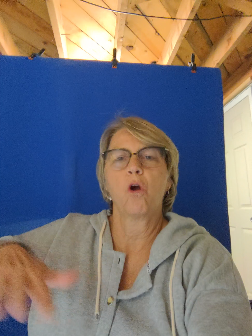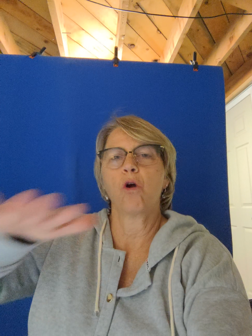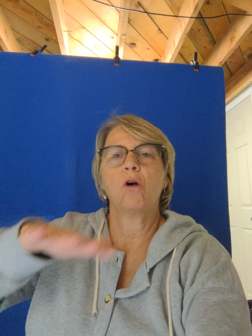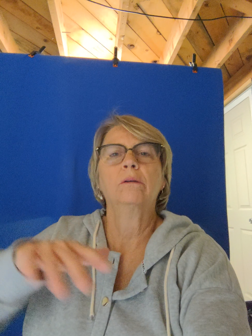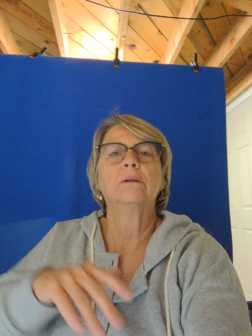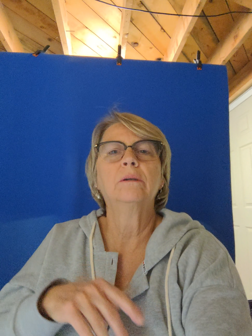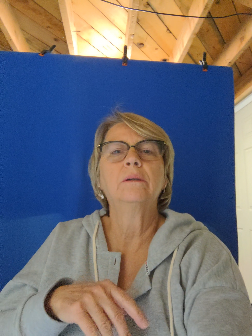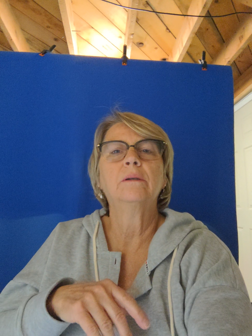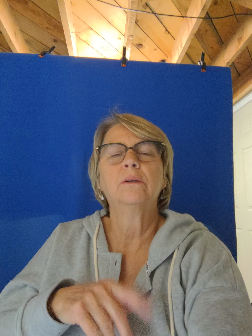backyard